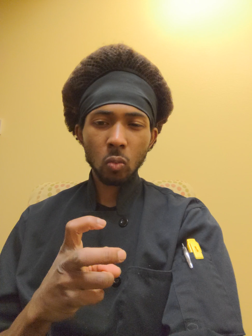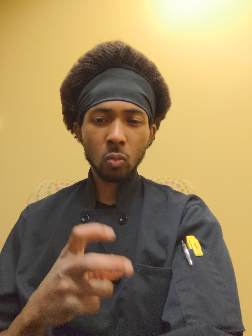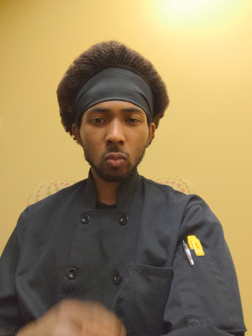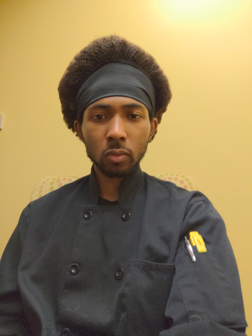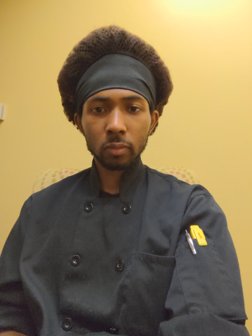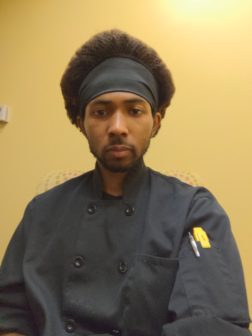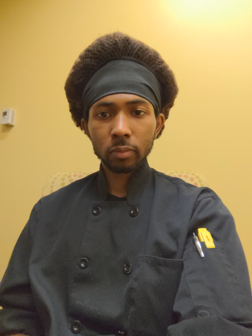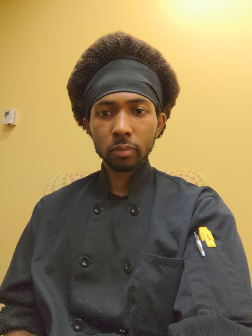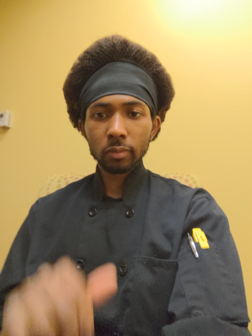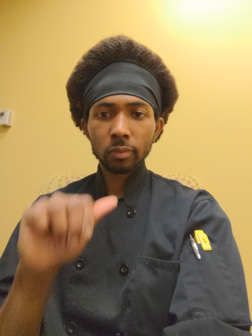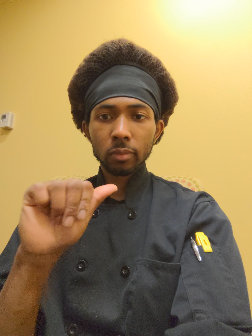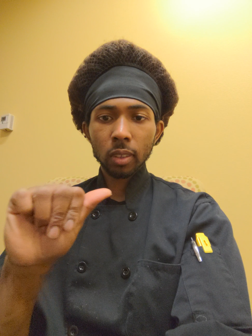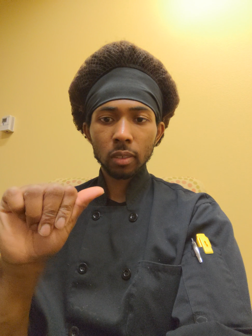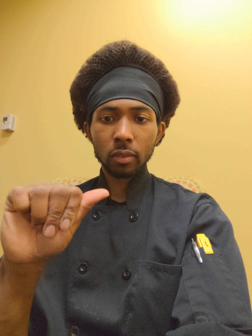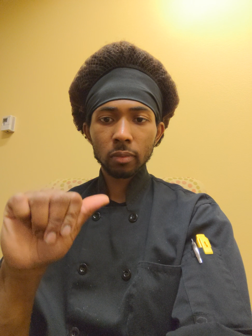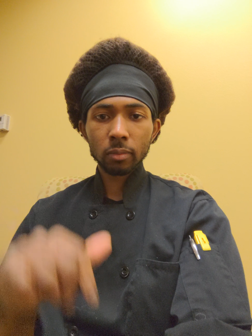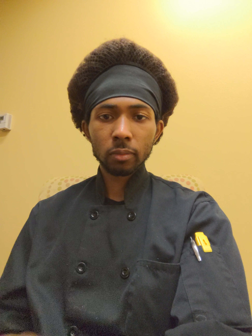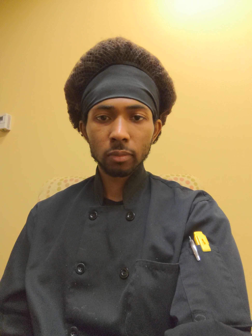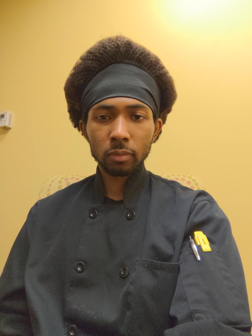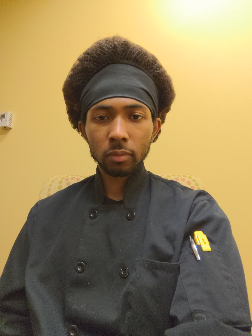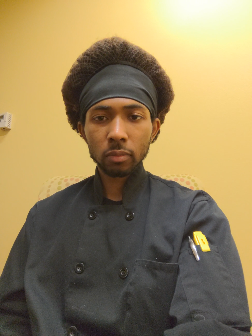a